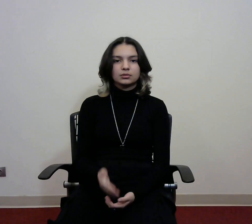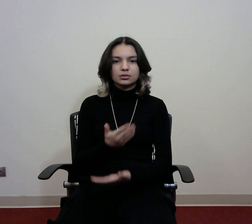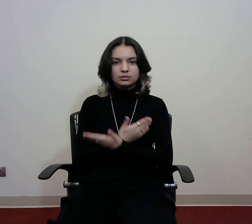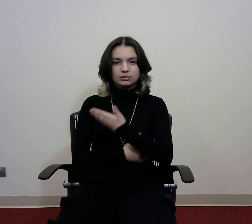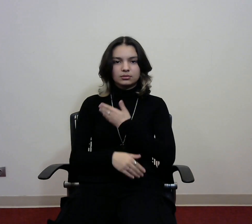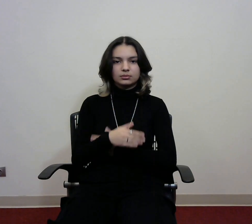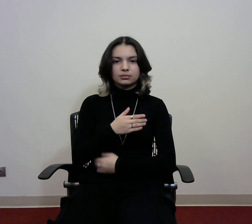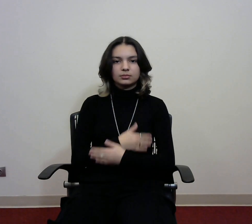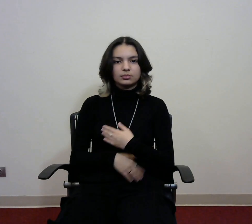əlil